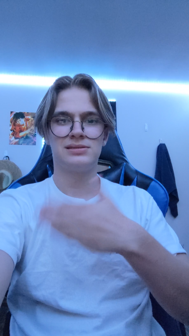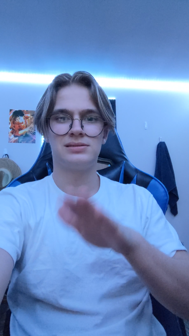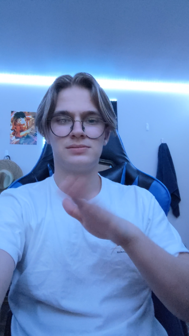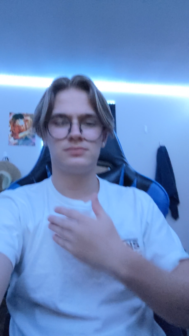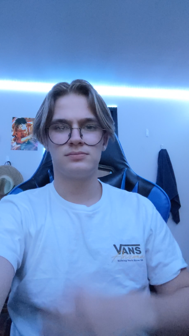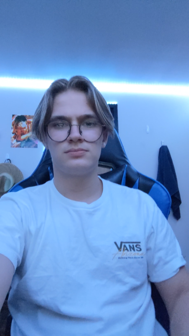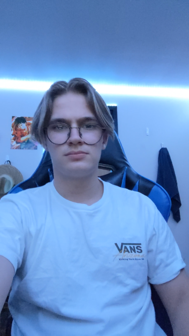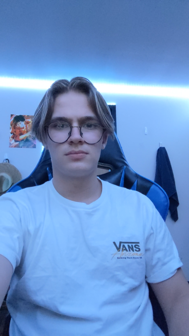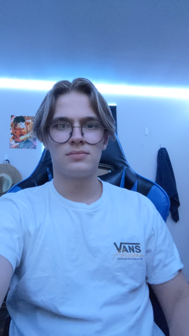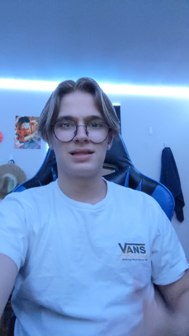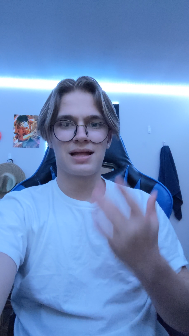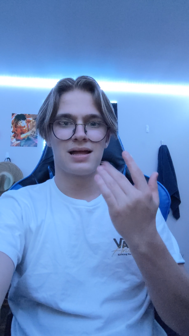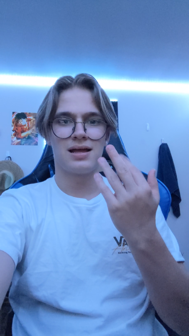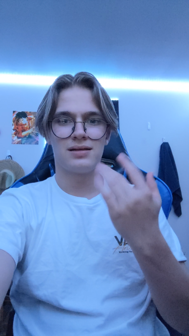hand